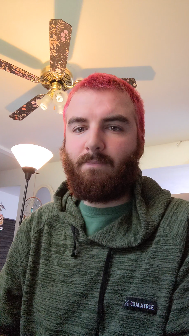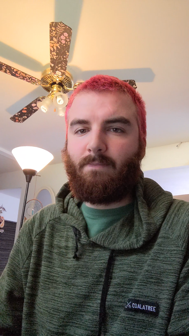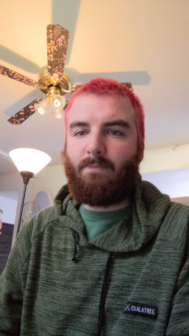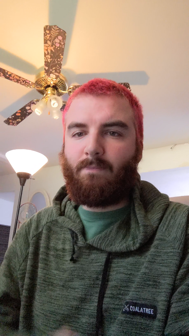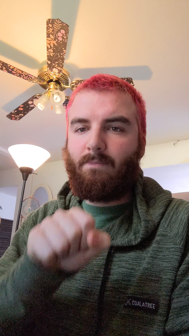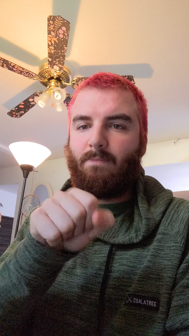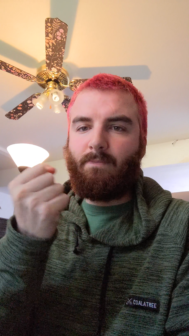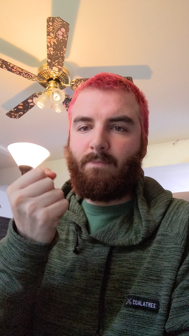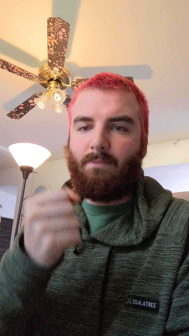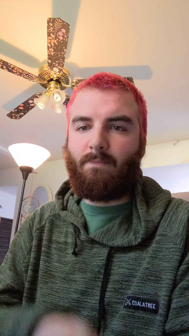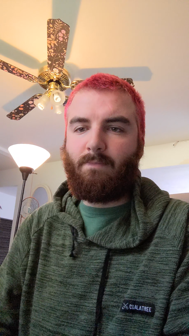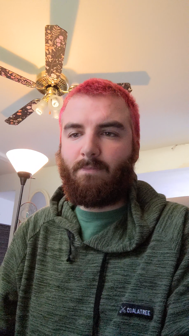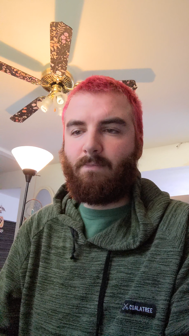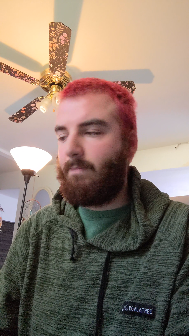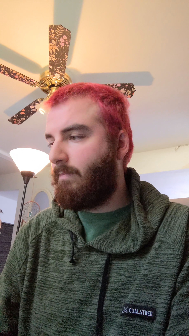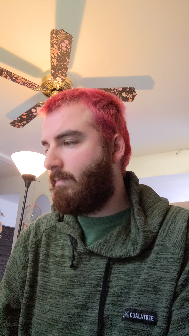break